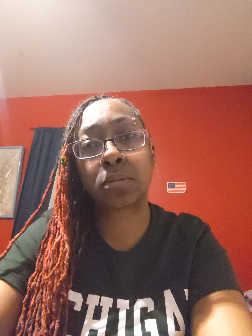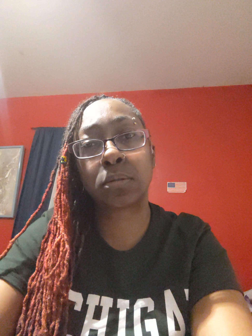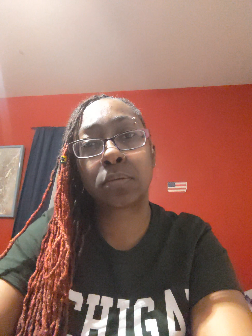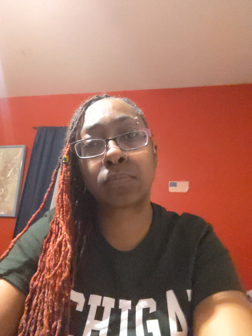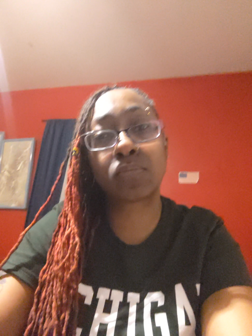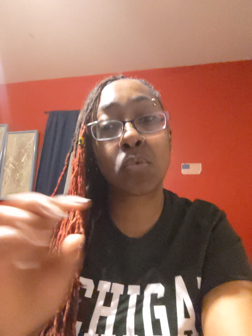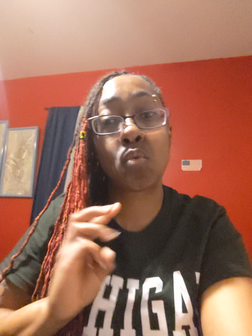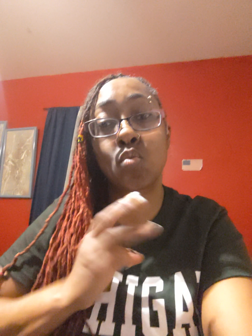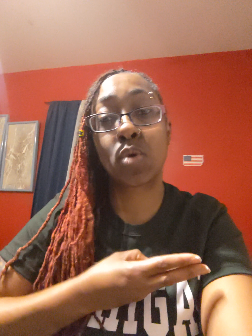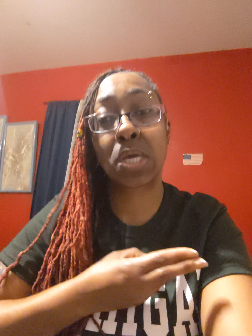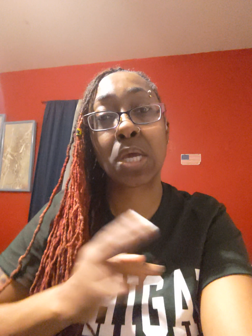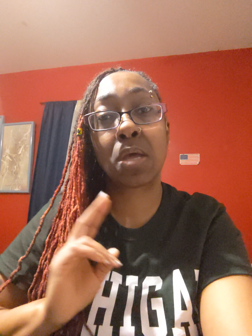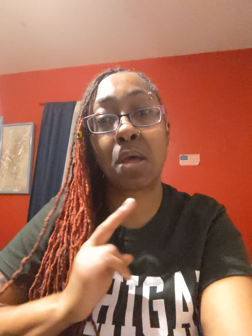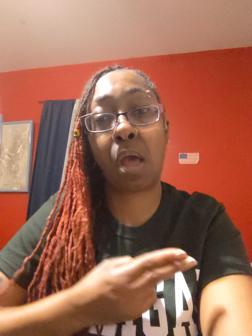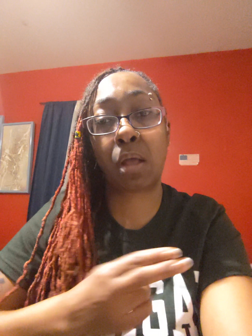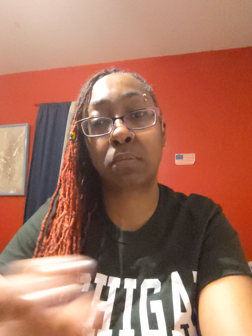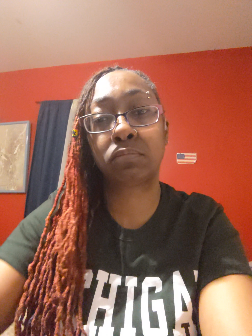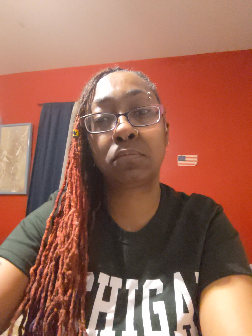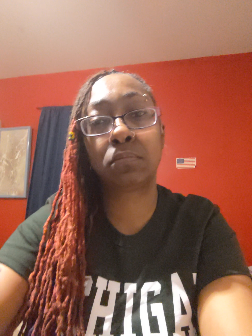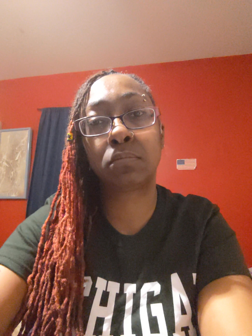we